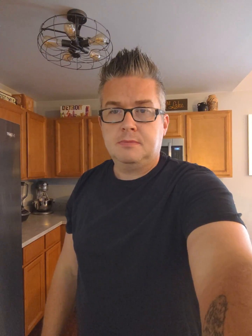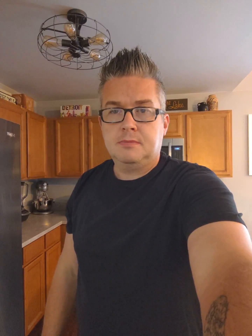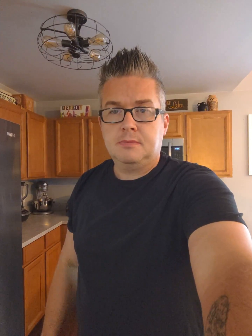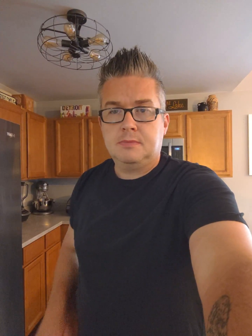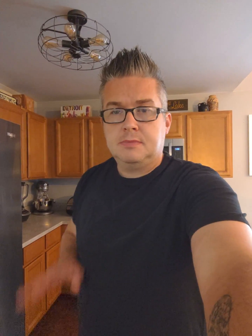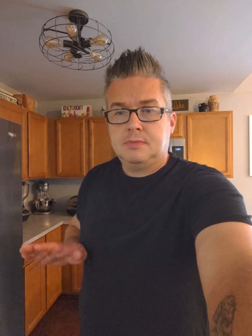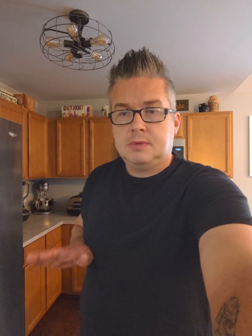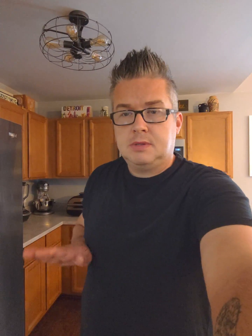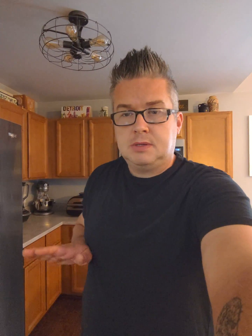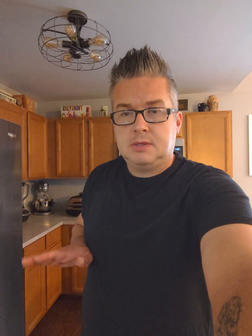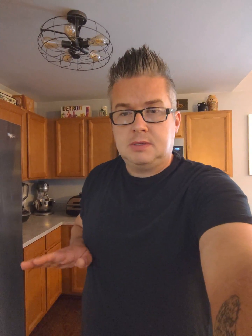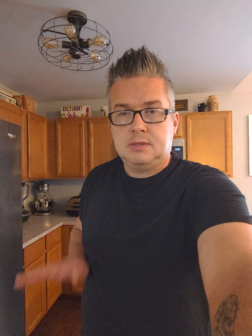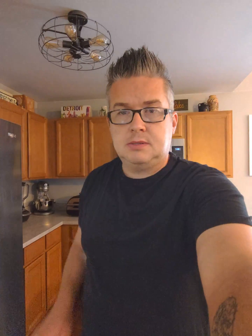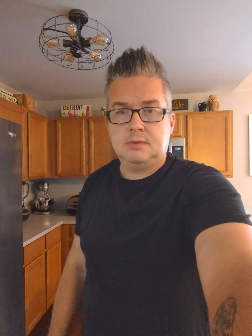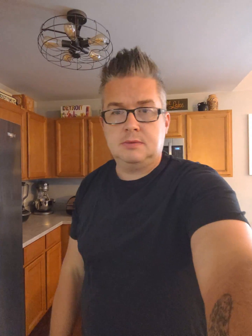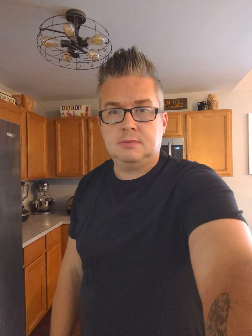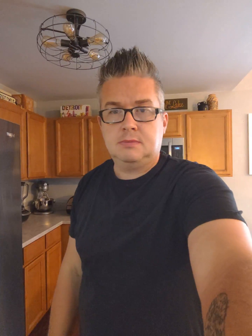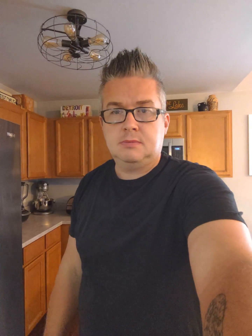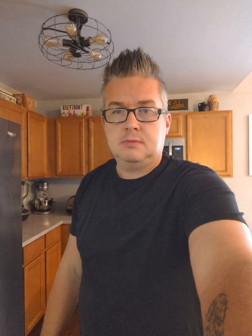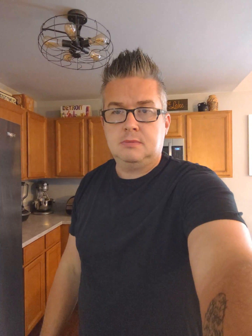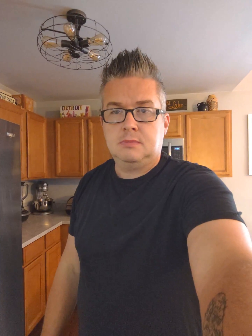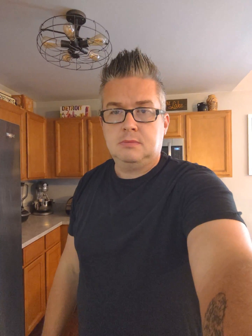penguin